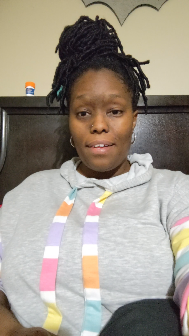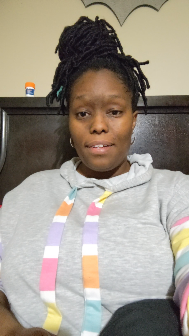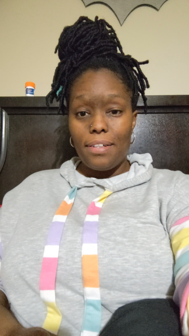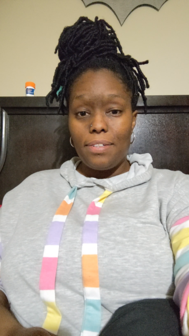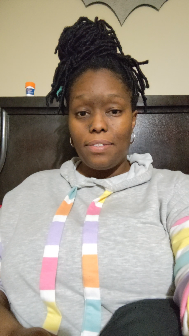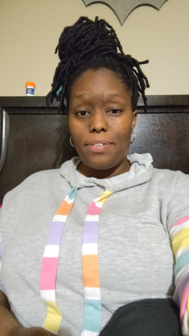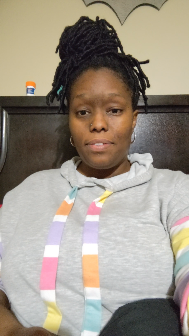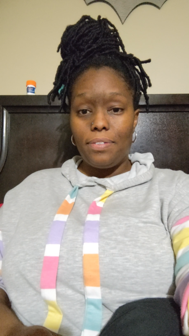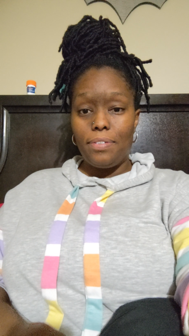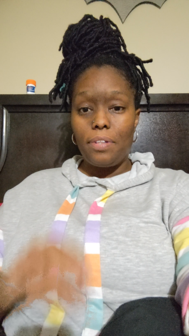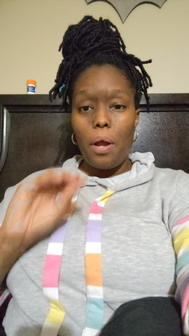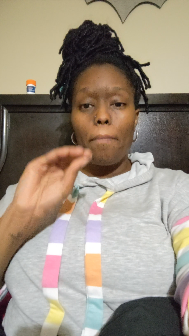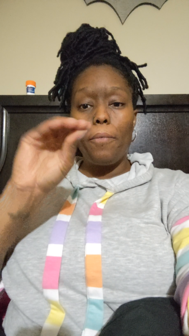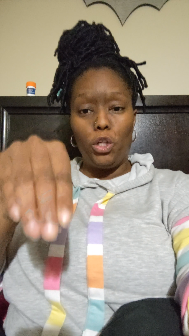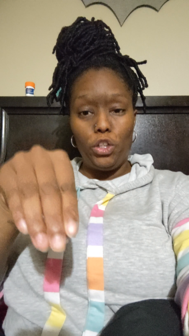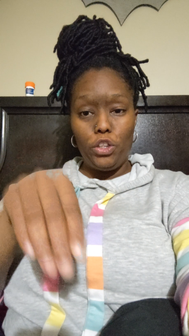put